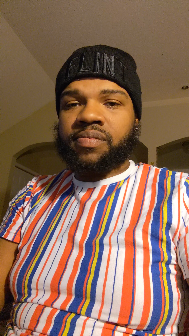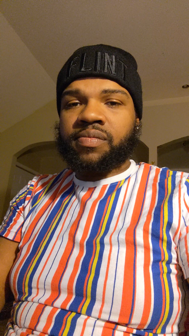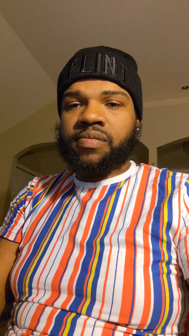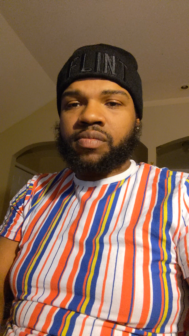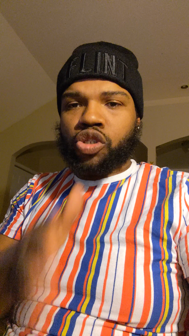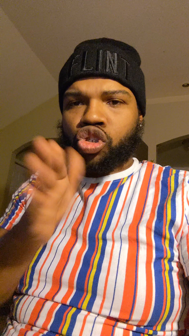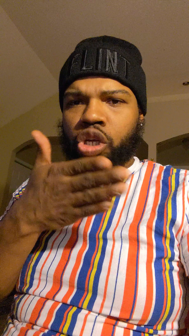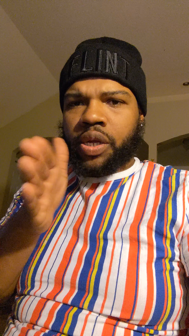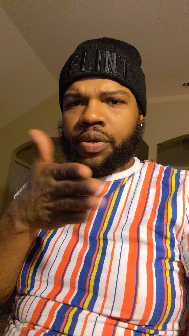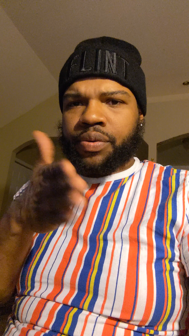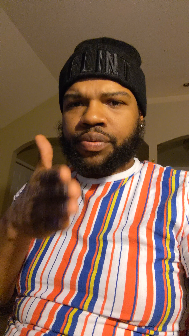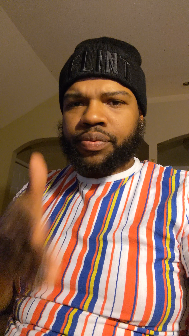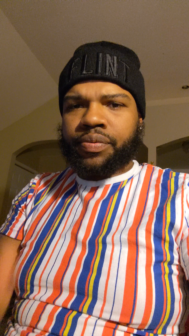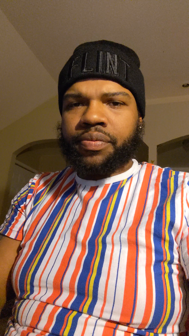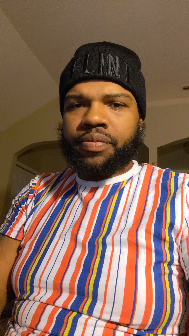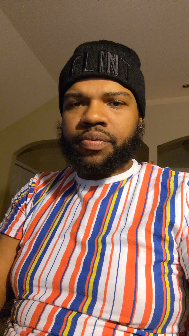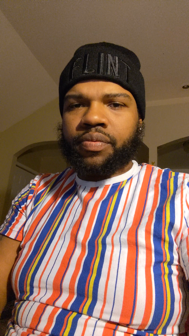share